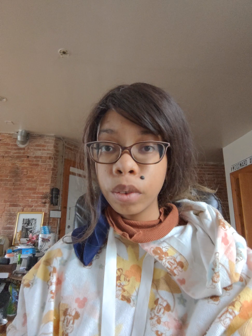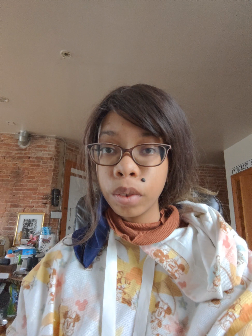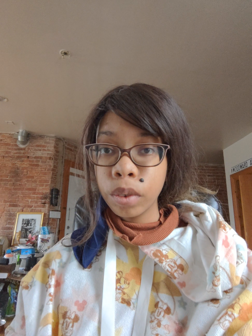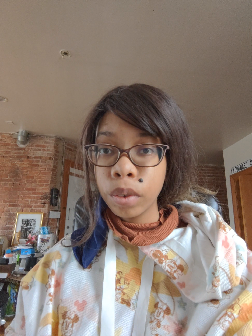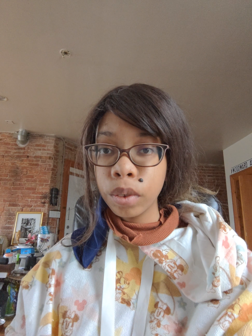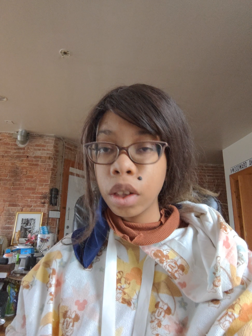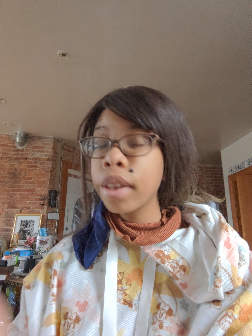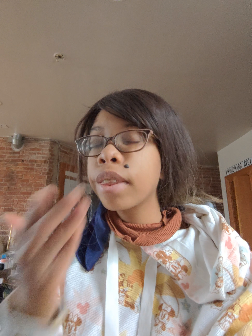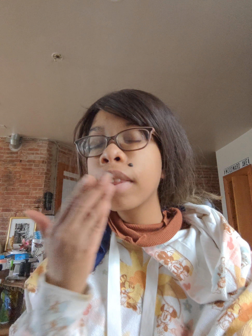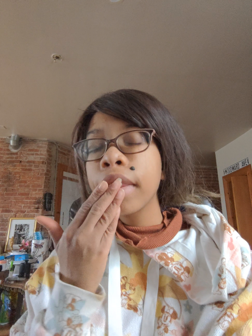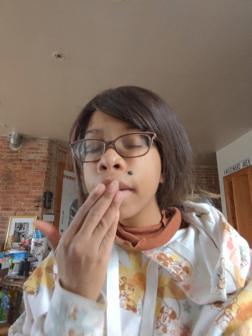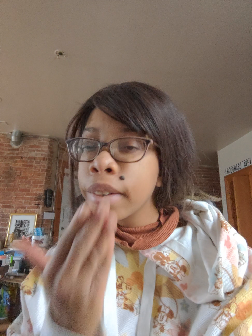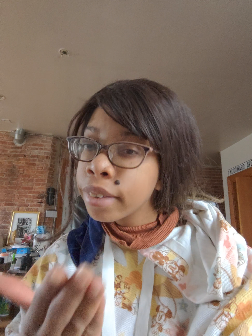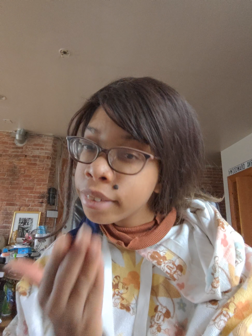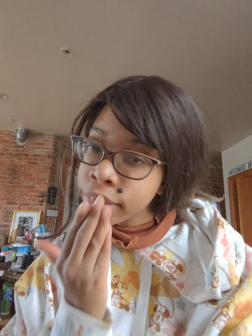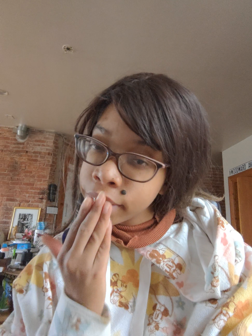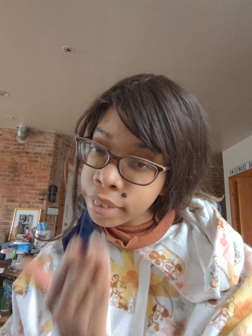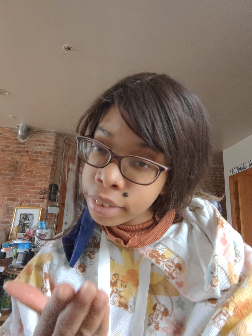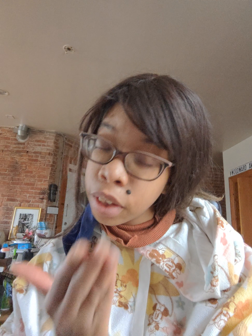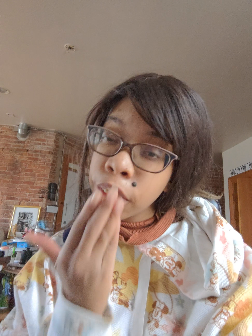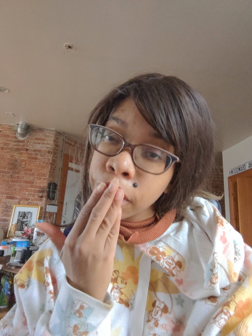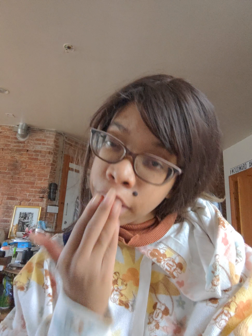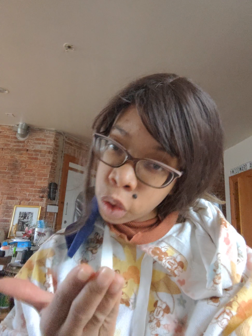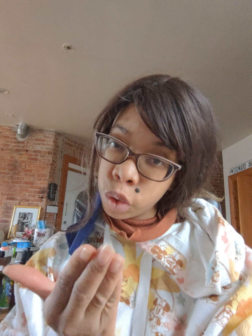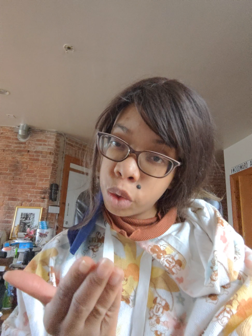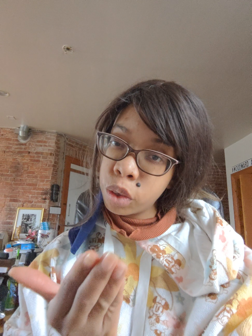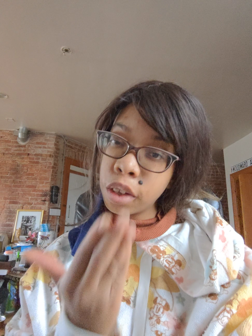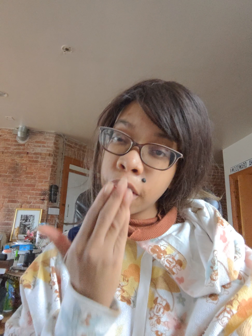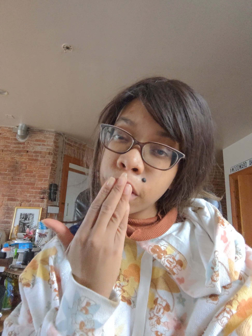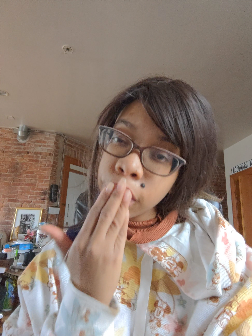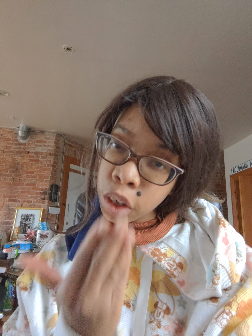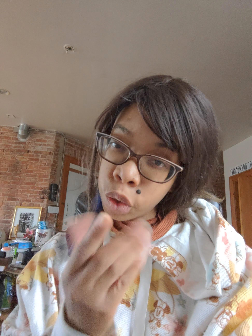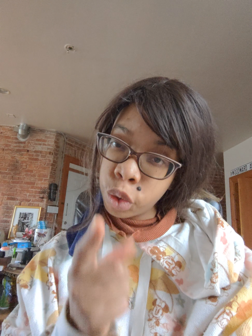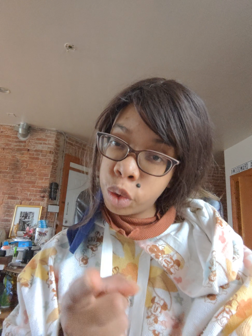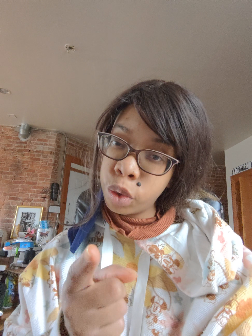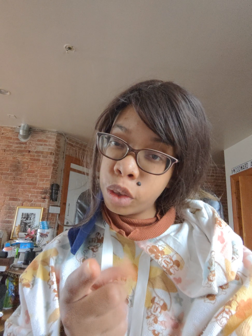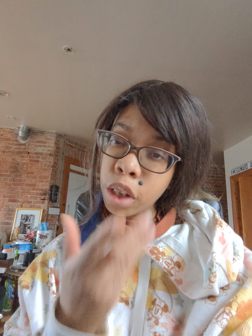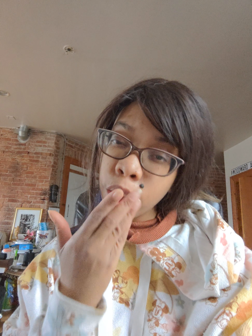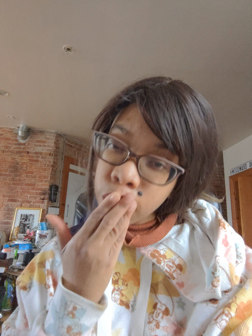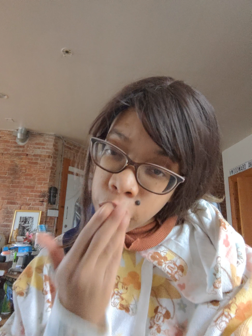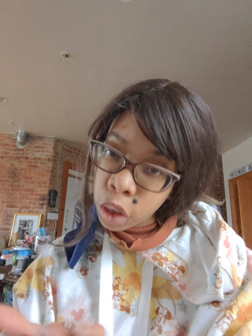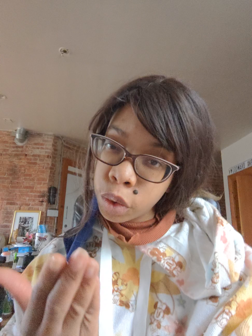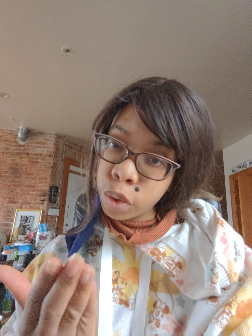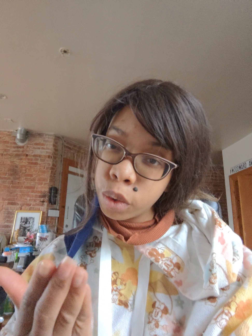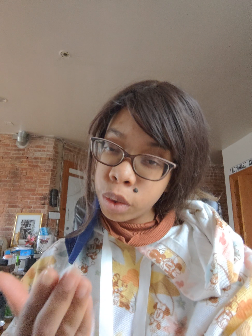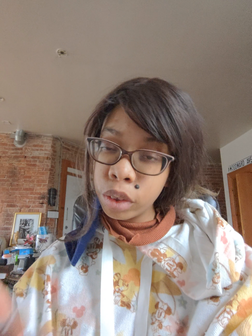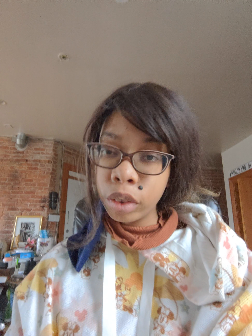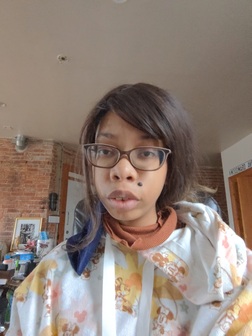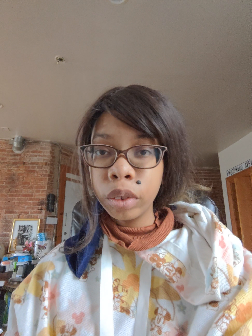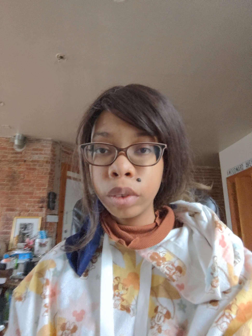thank you